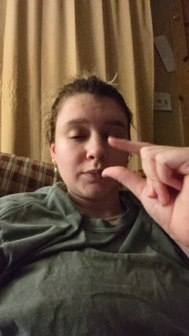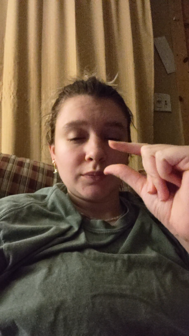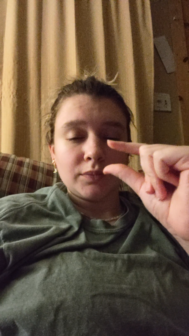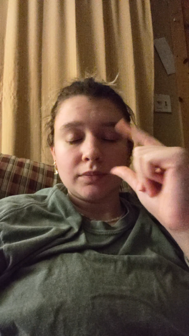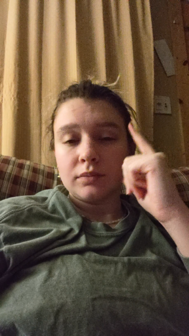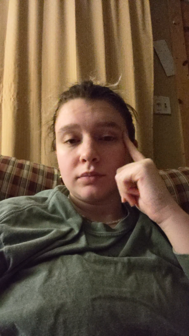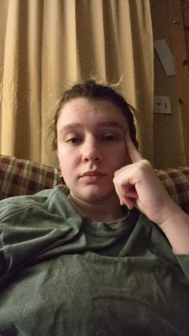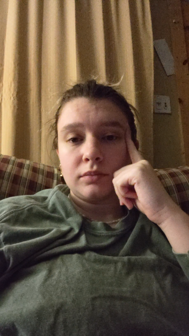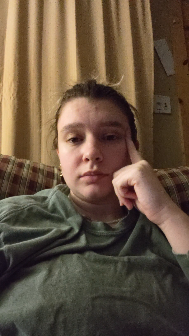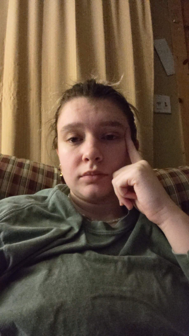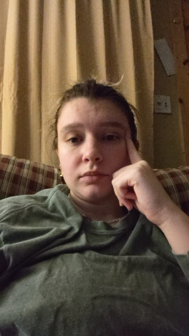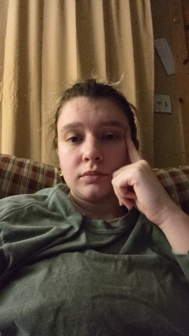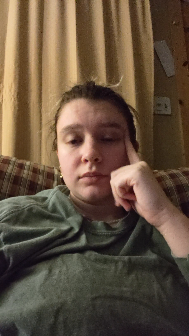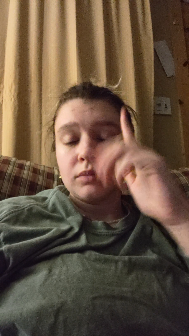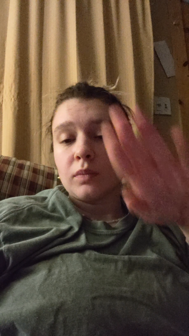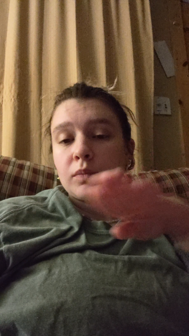boots